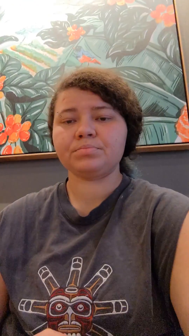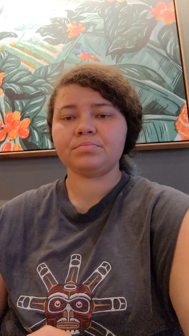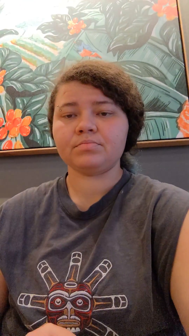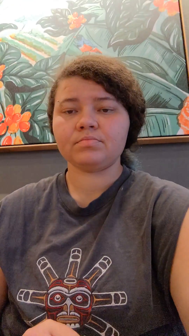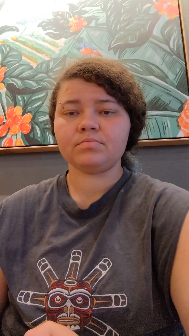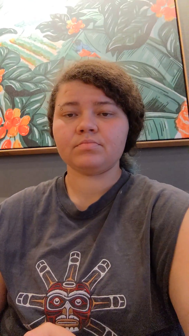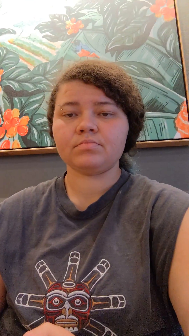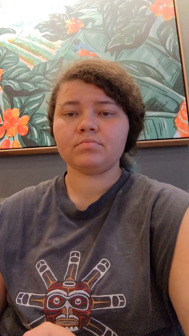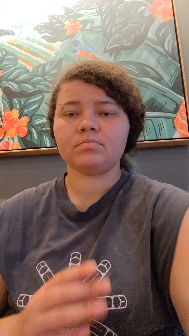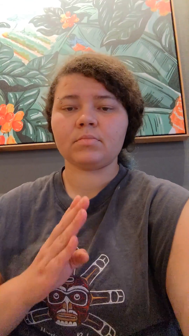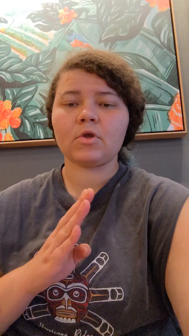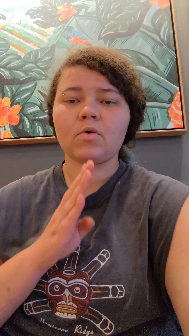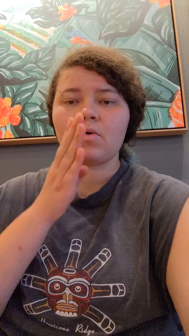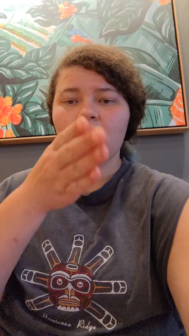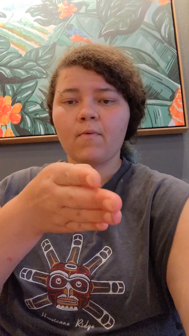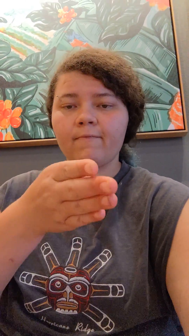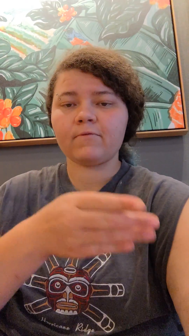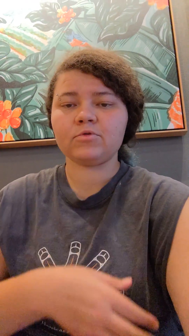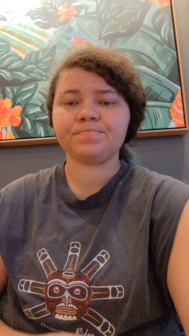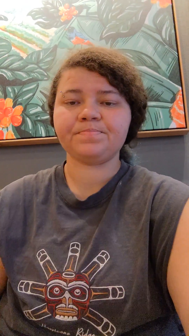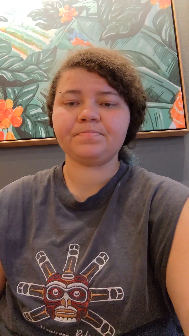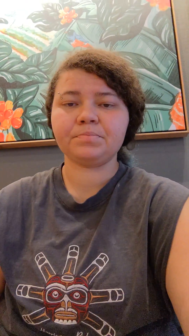over